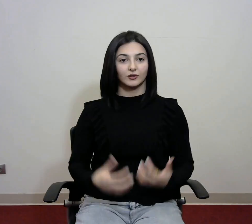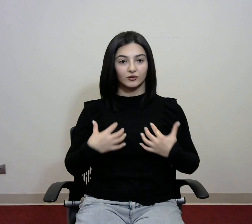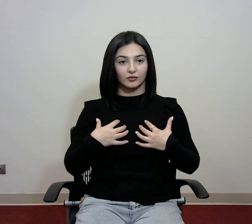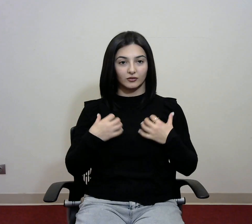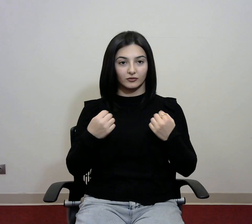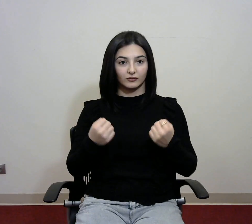sağlam